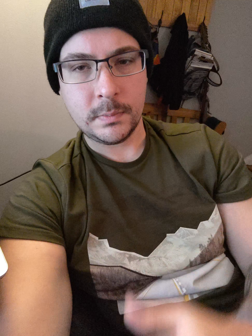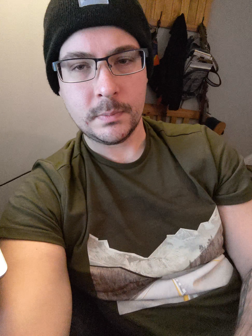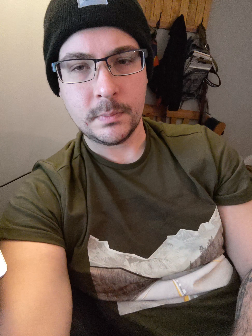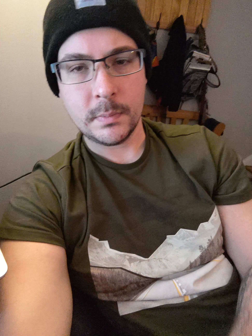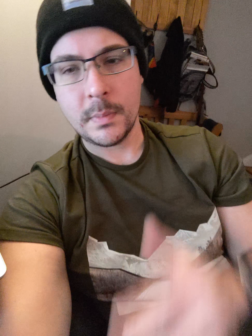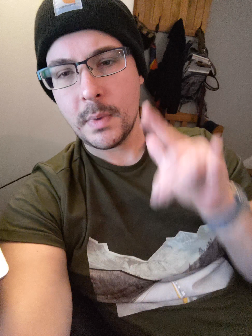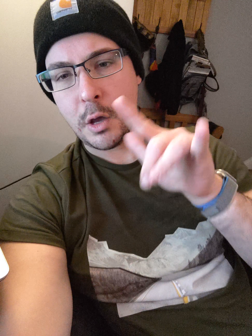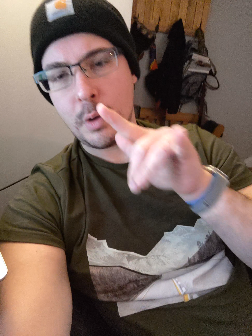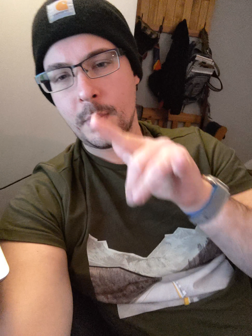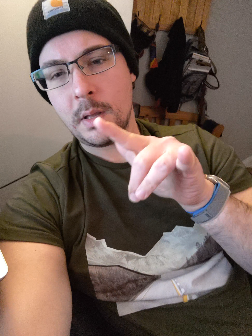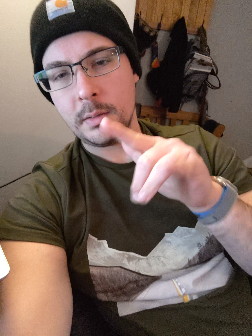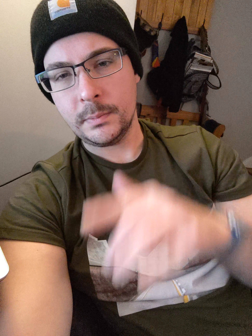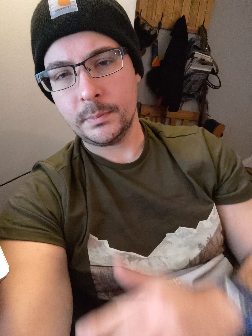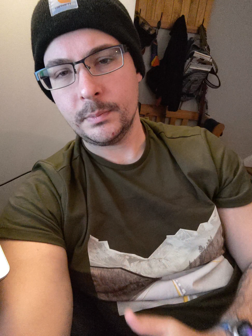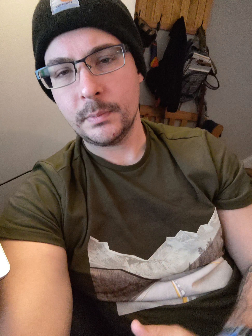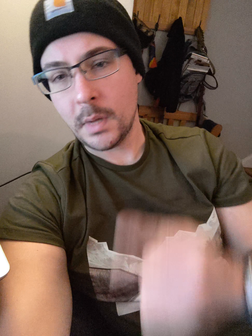airplane